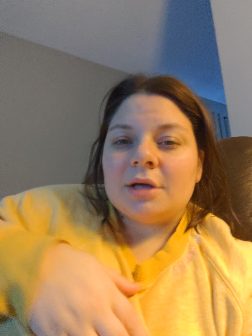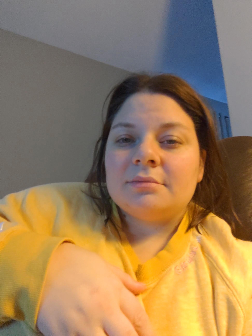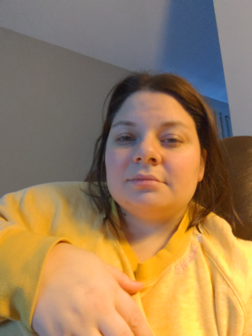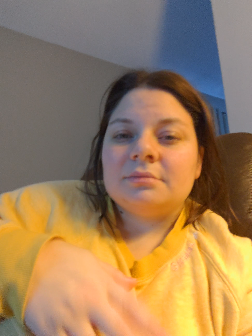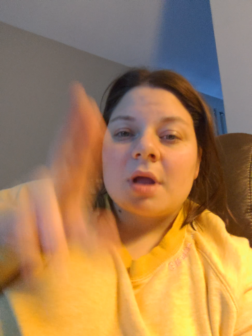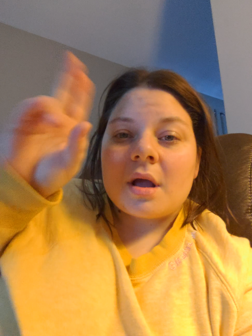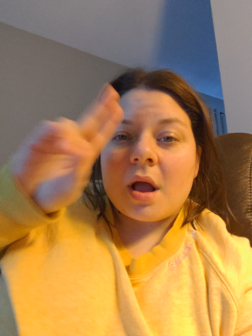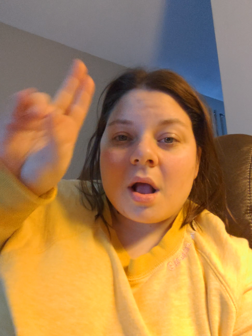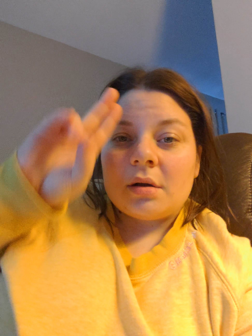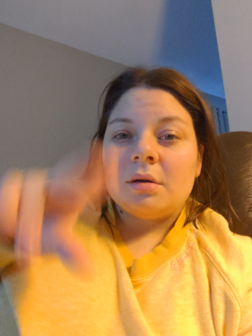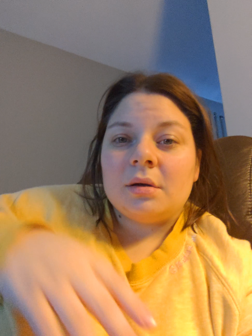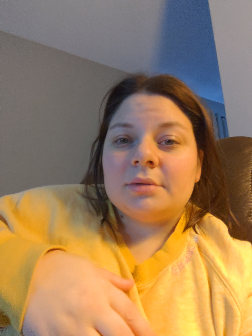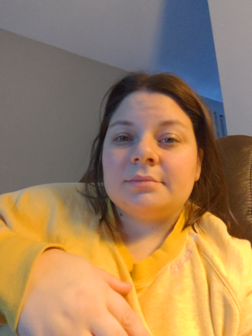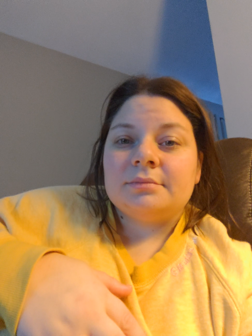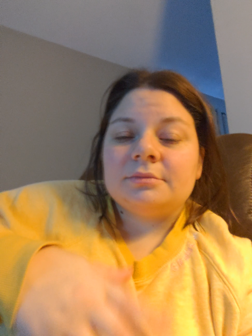uncle